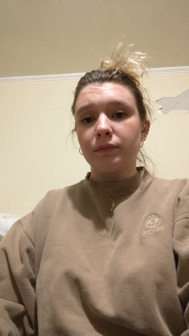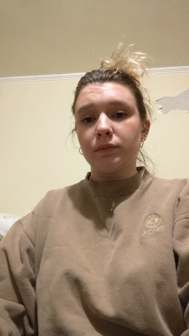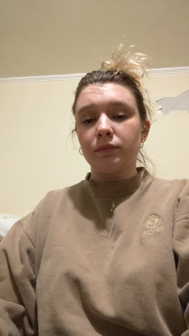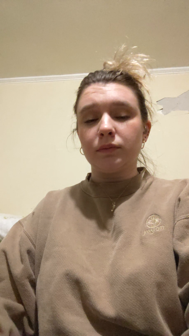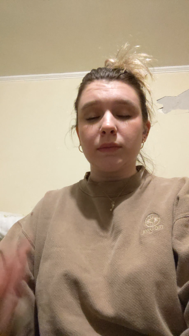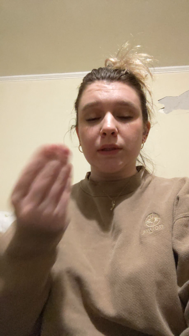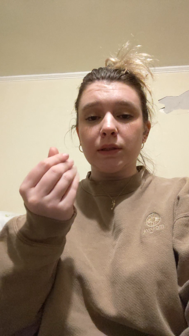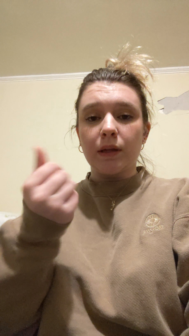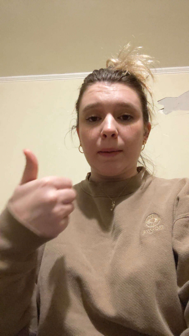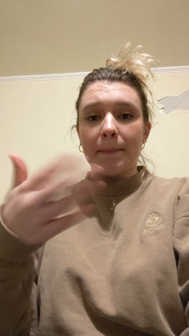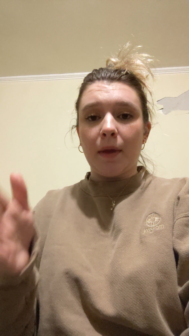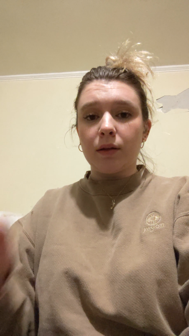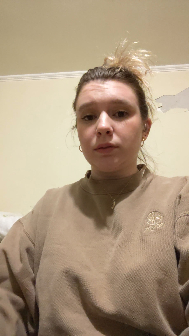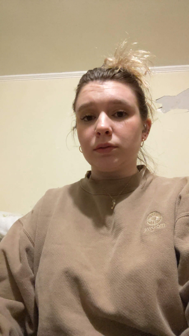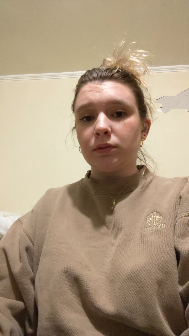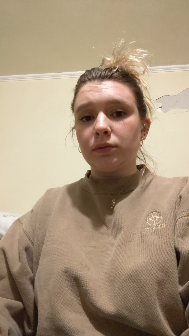sandbox